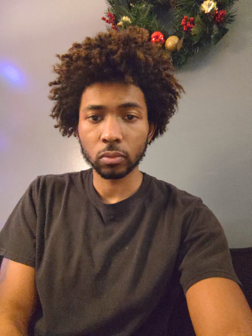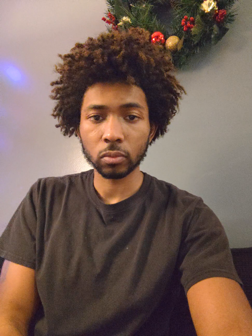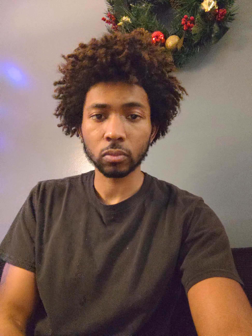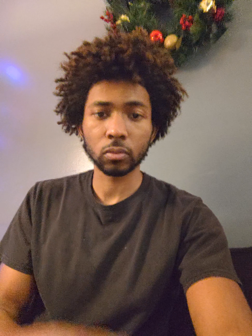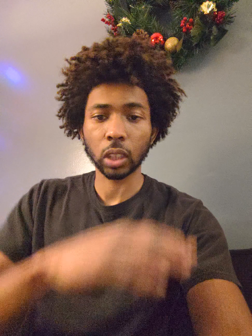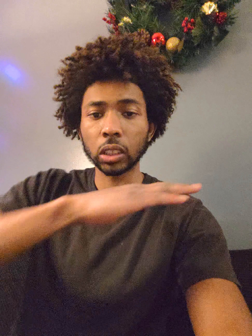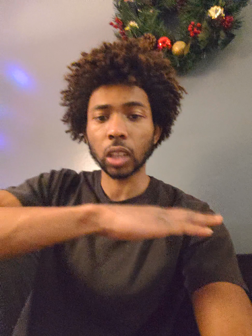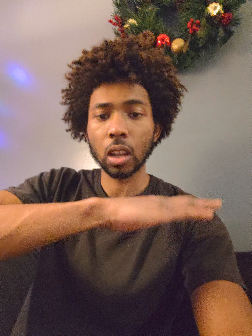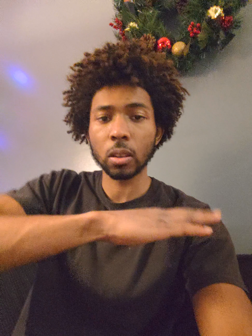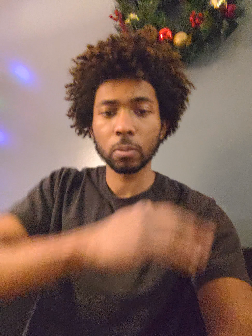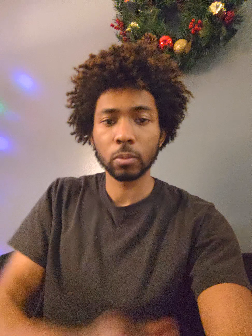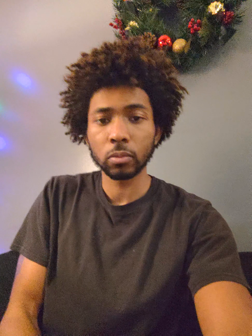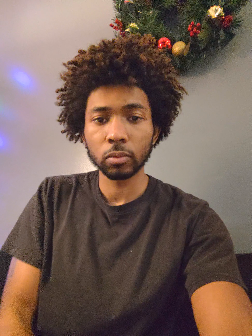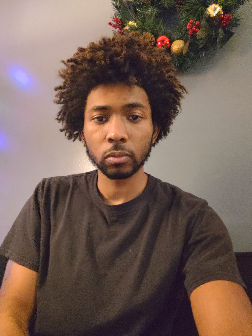table